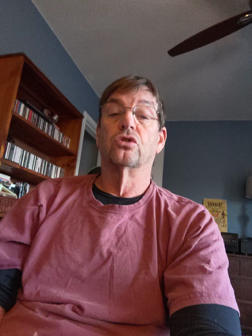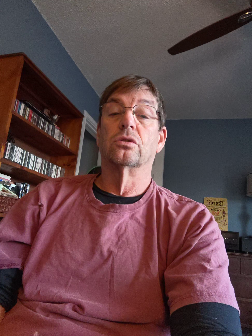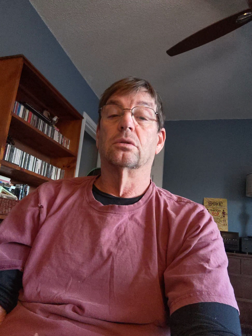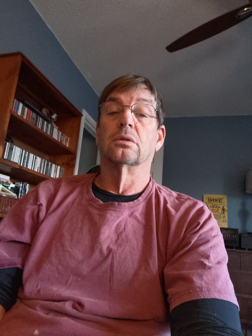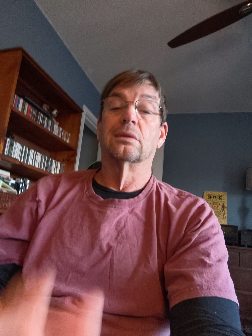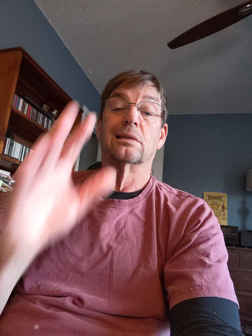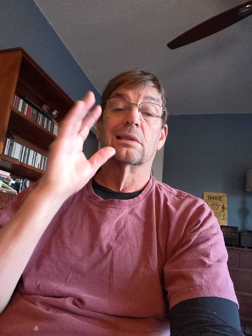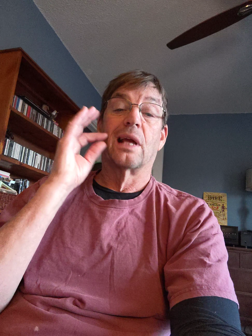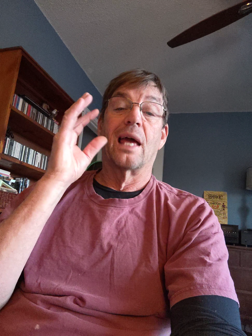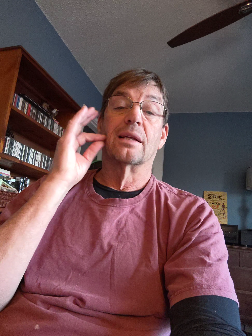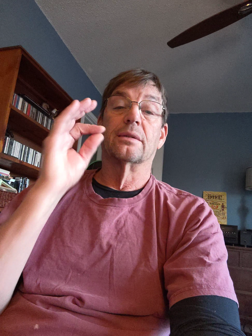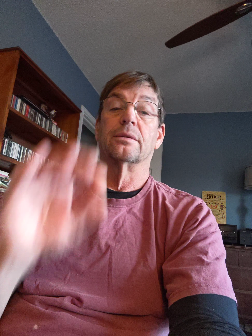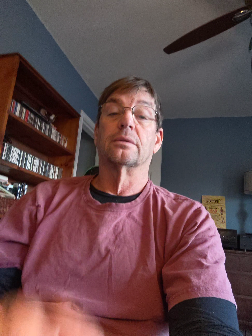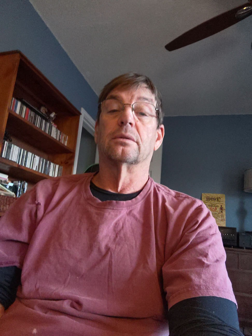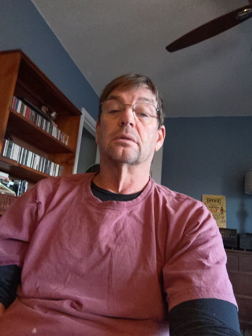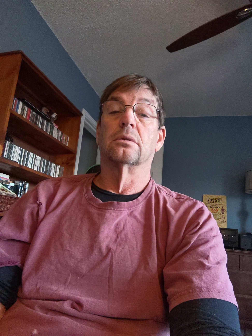cat